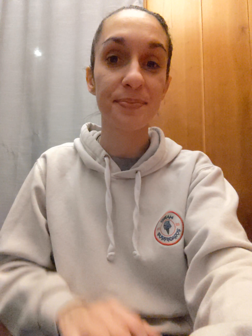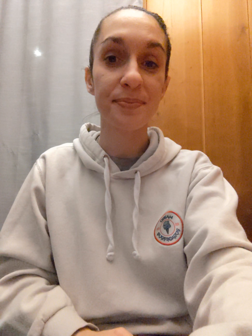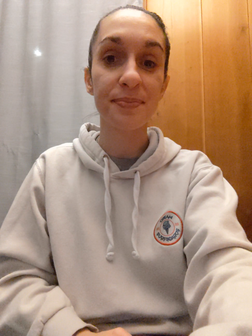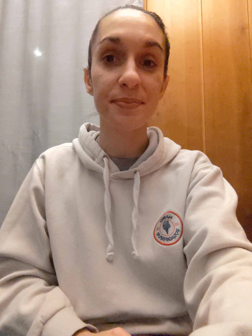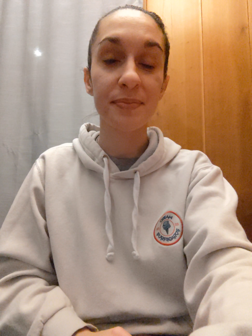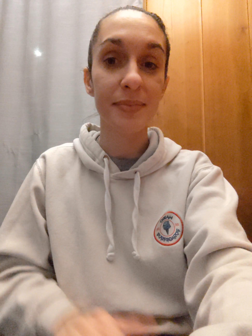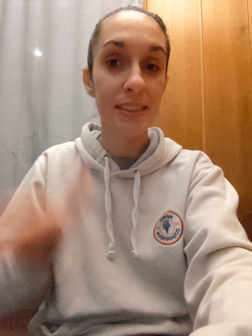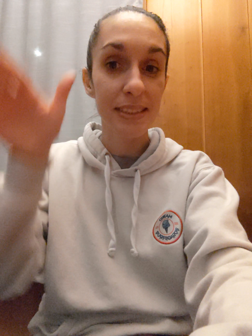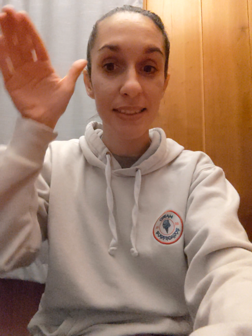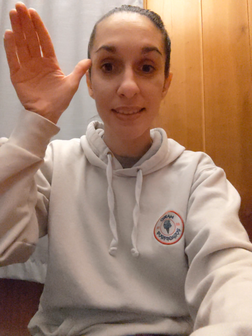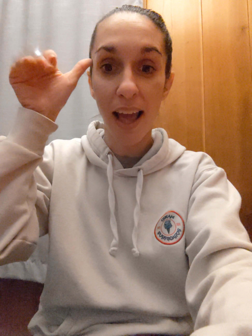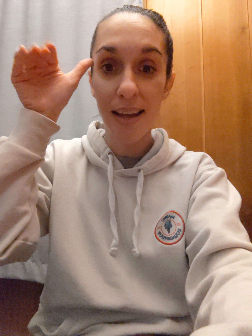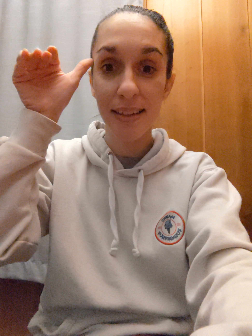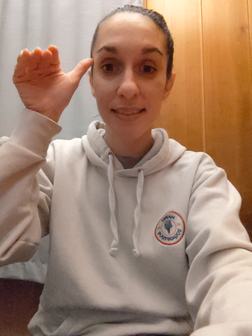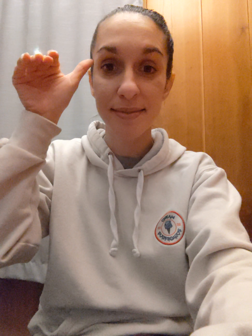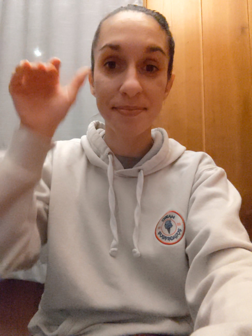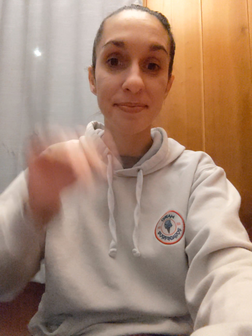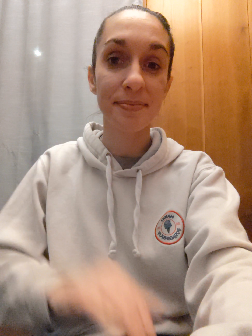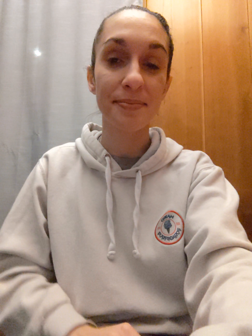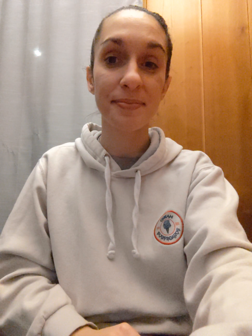donkey